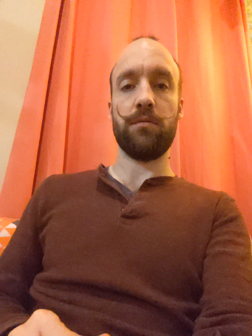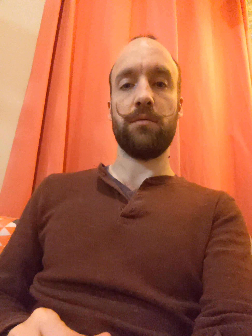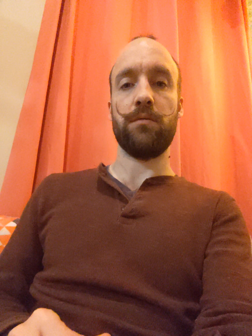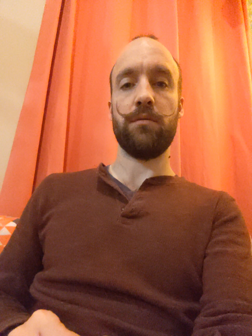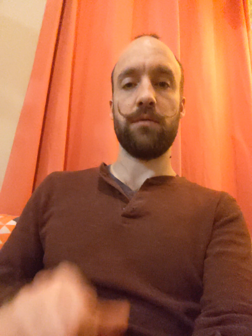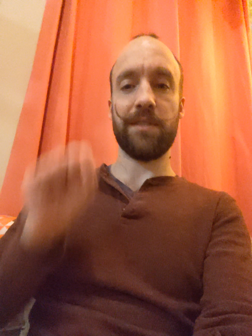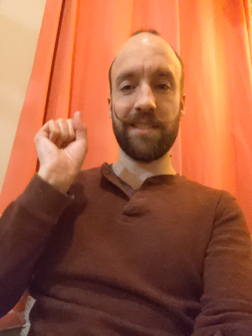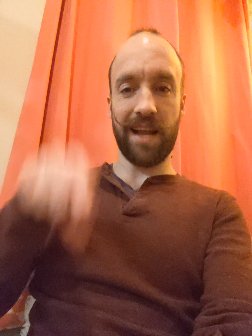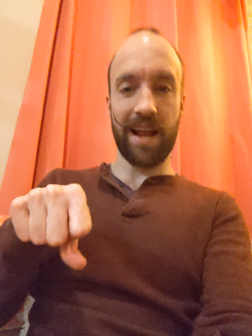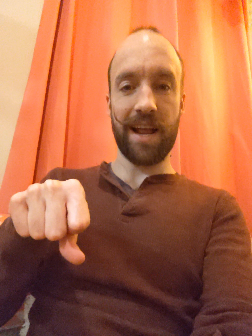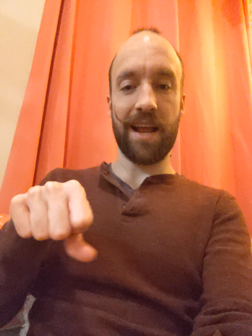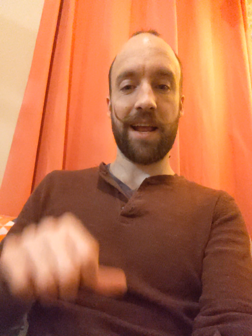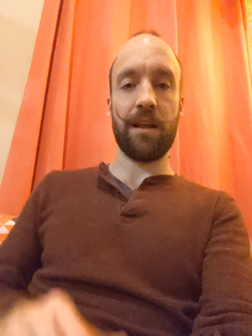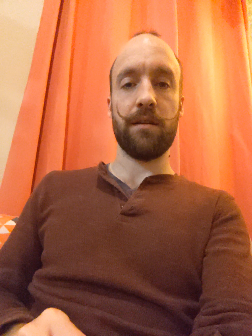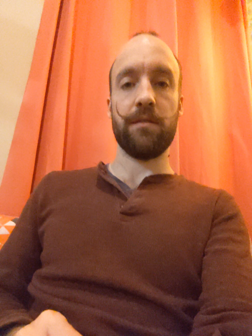can